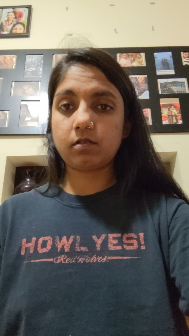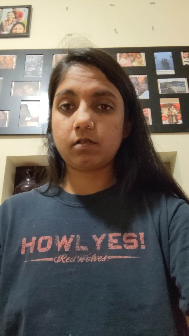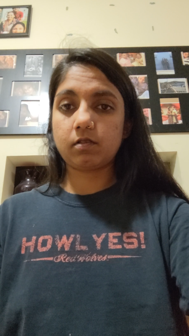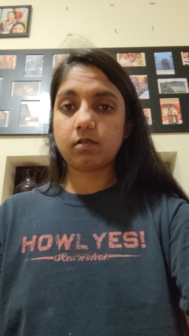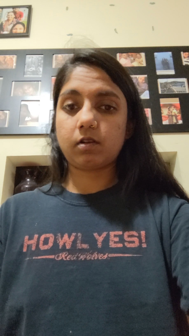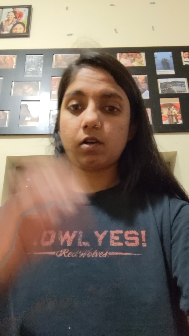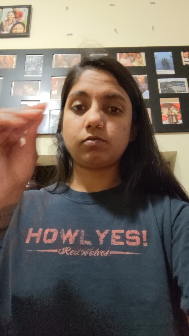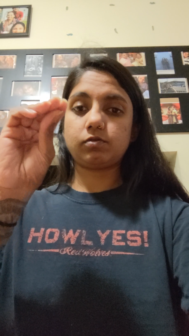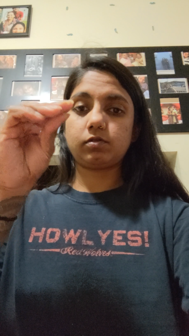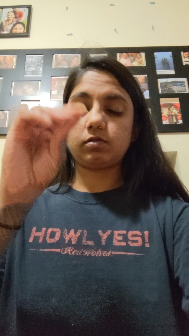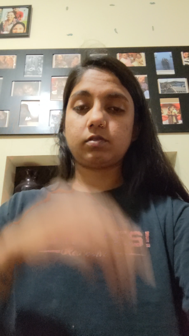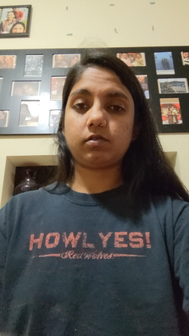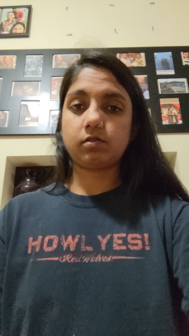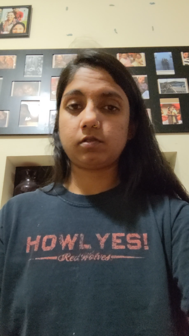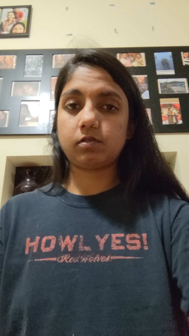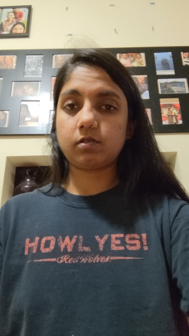dinosaur